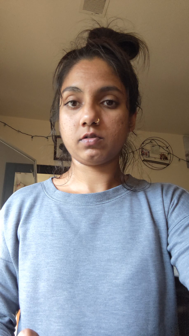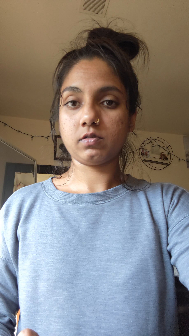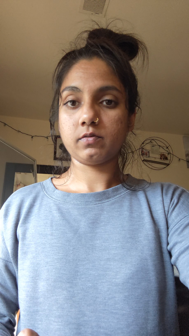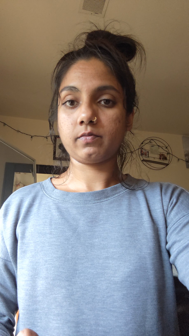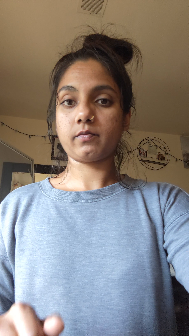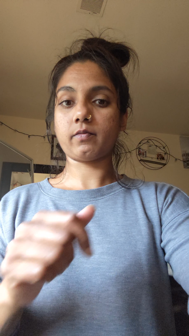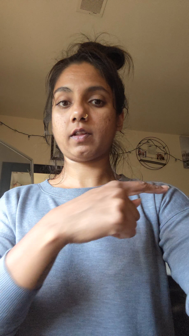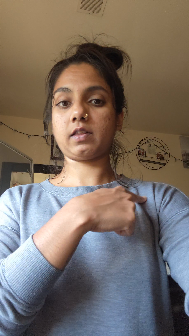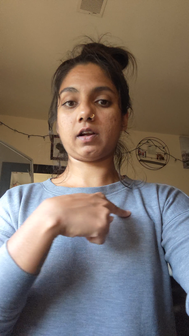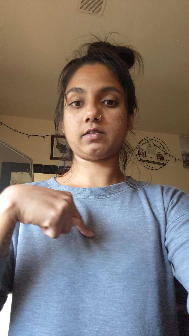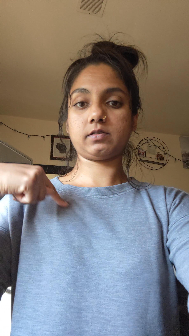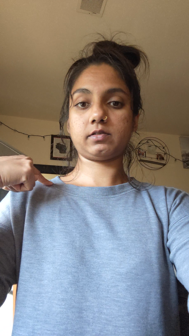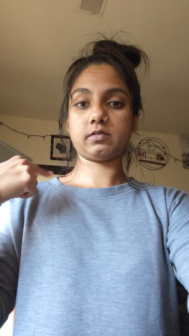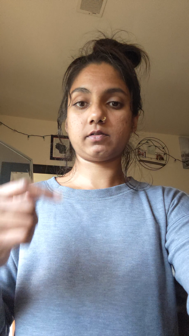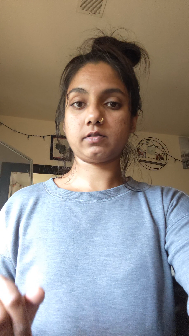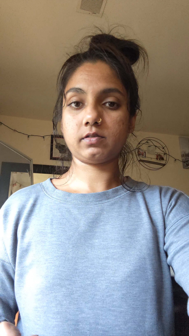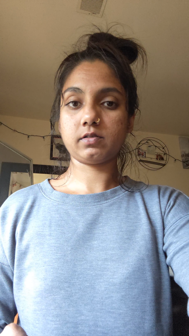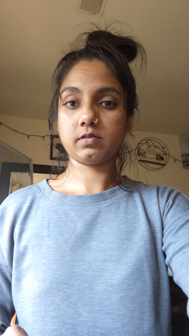necklace